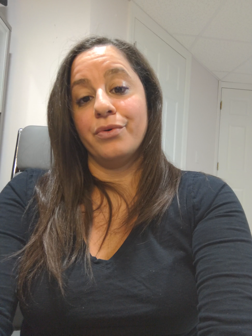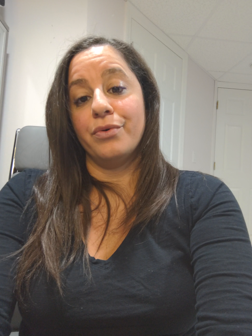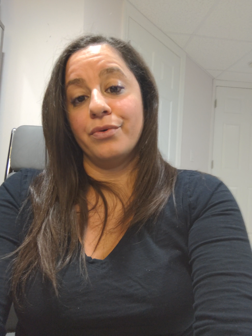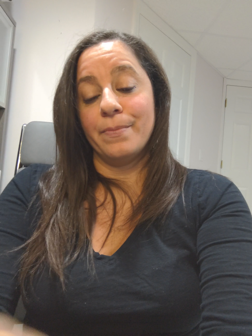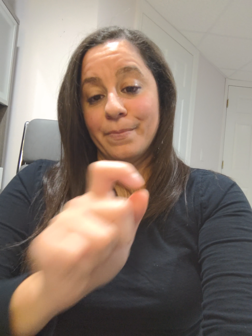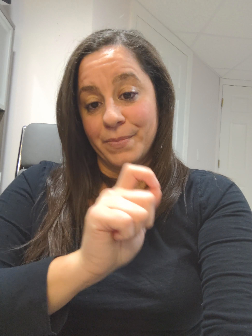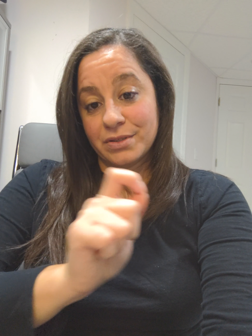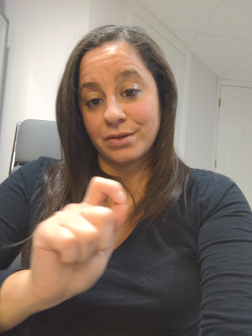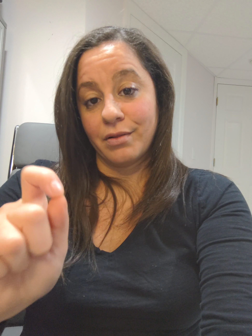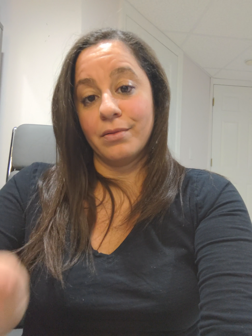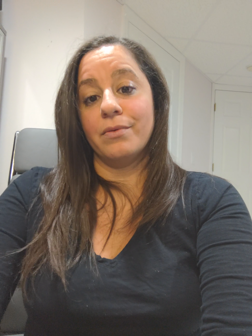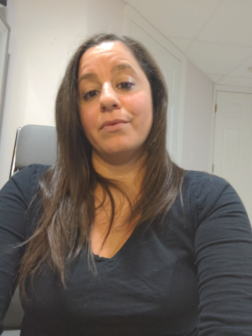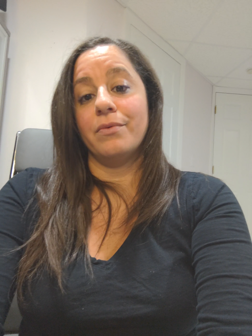pencil